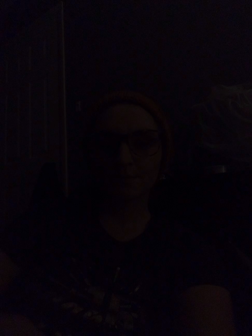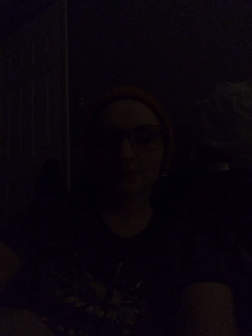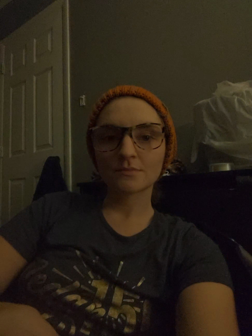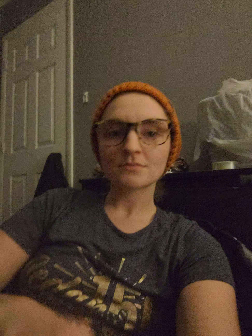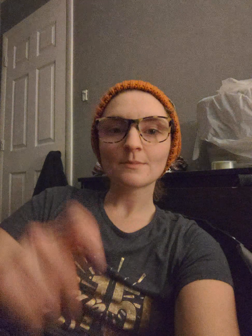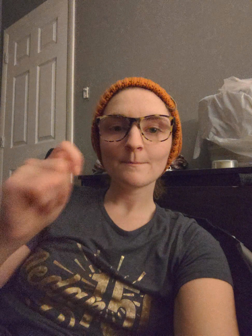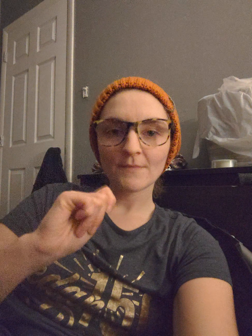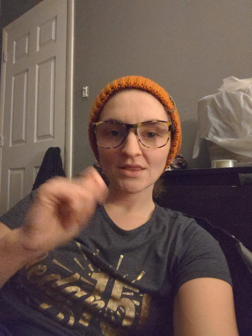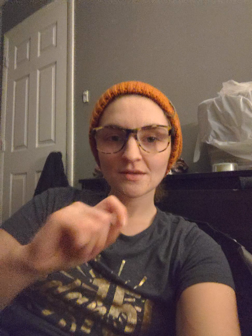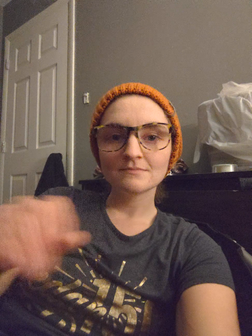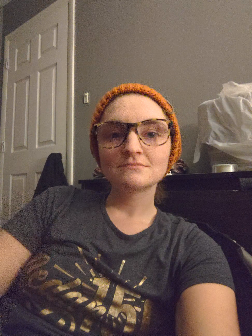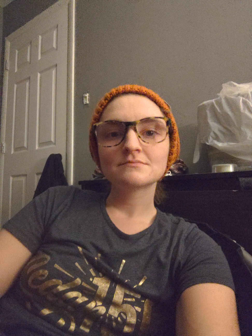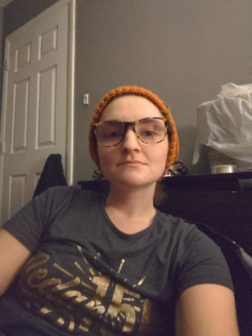potty